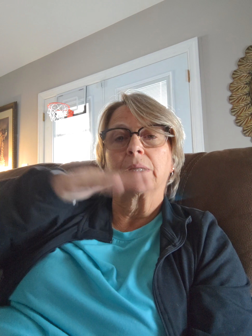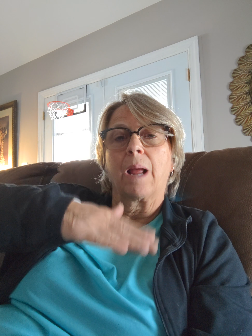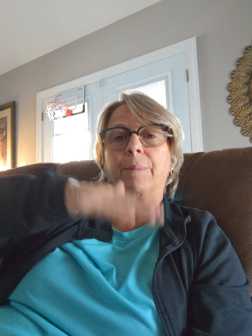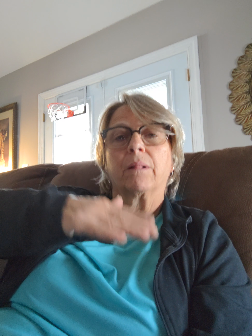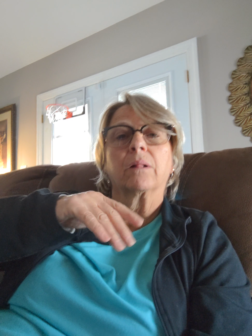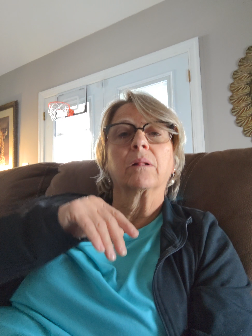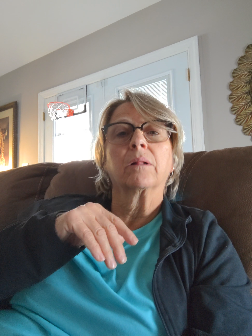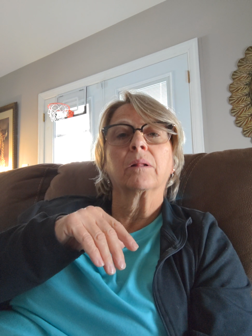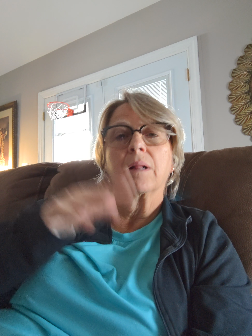table